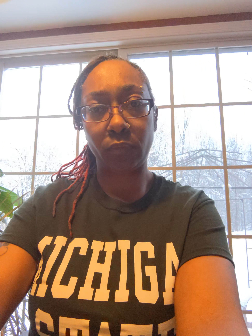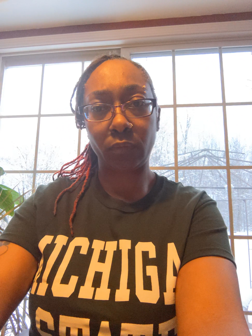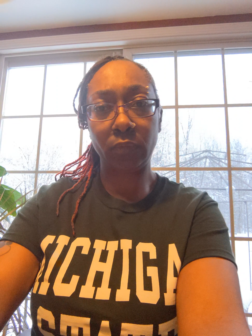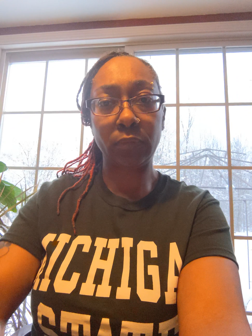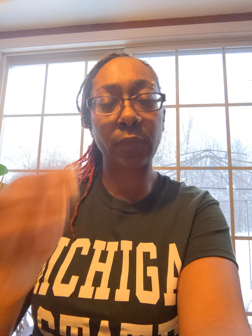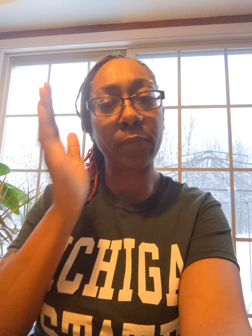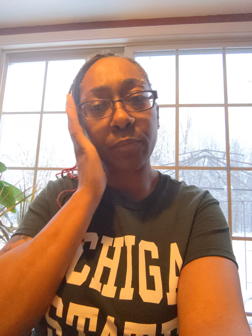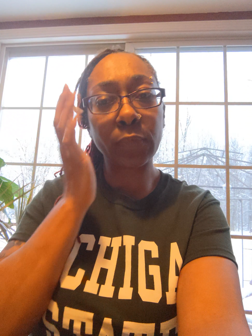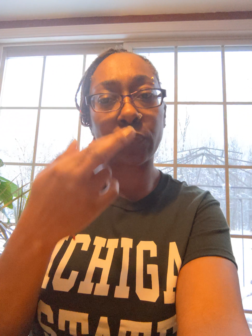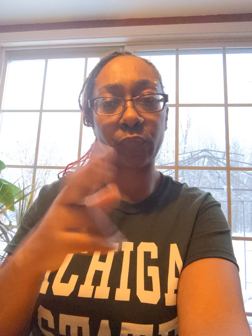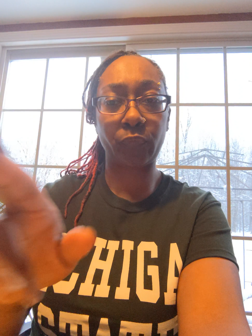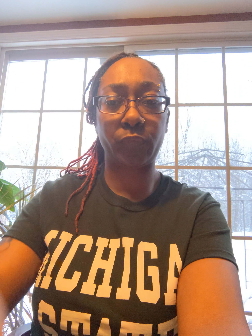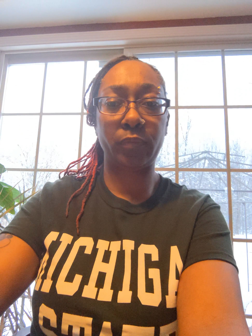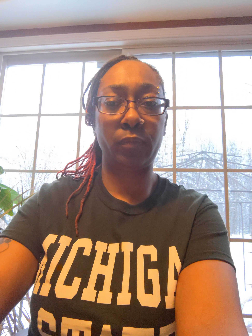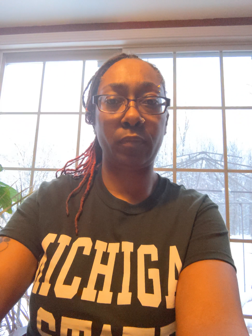bedroom